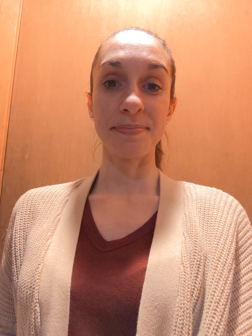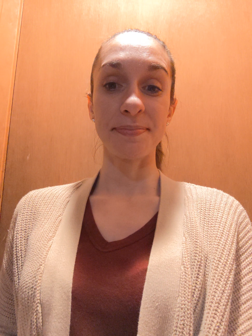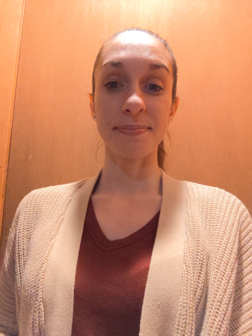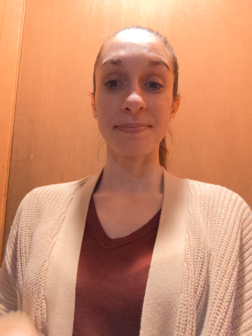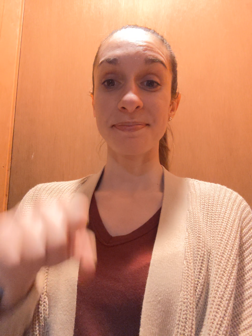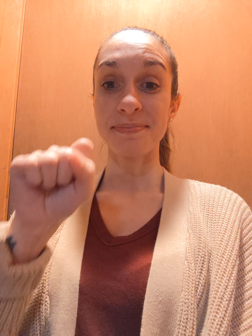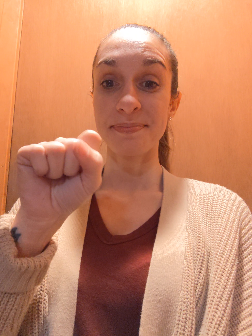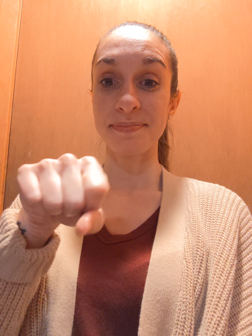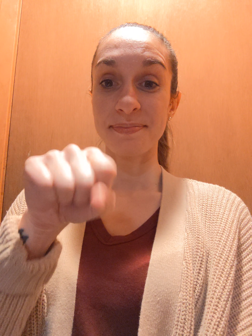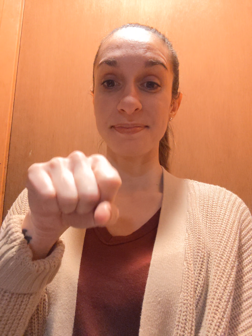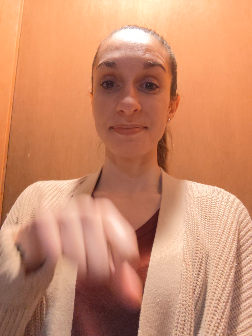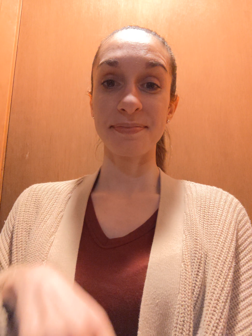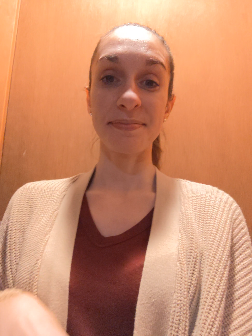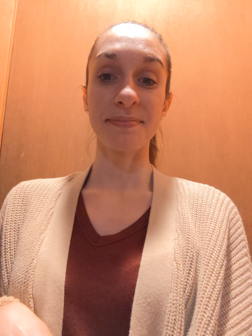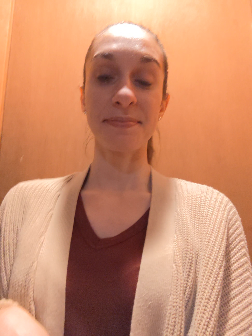yes